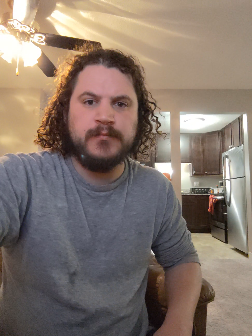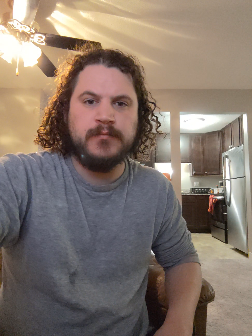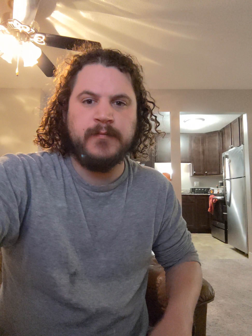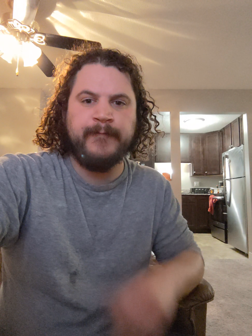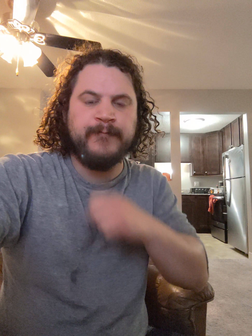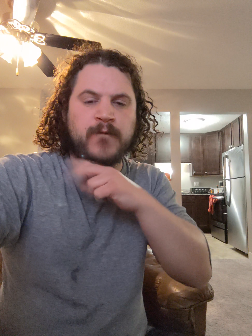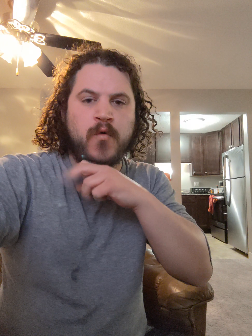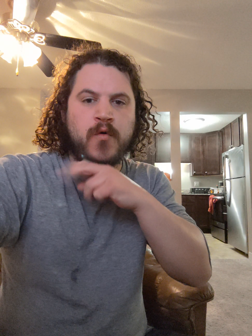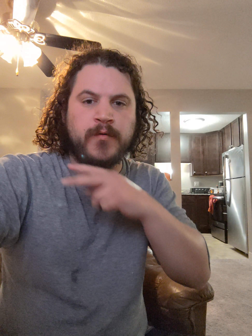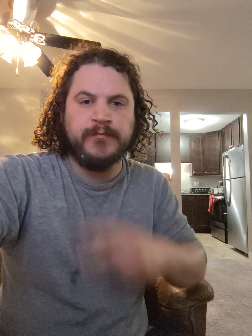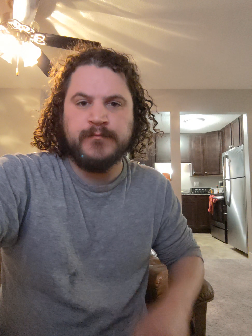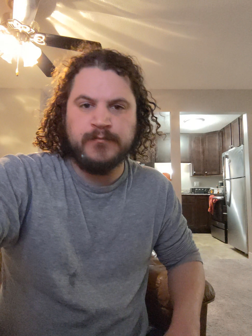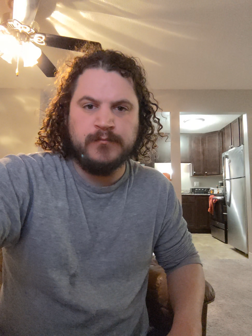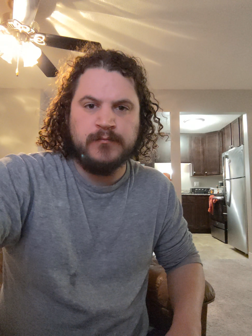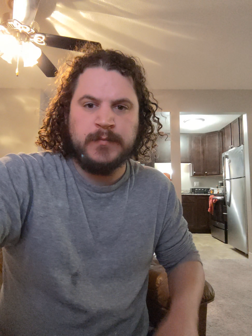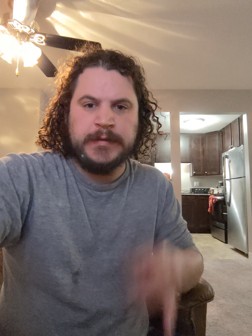frog